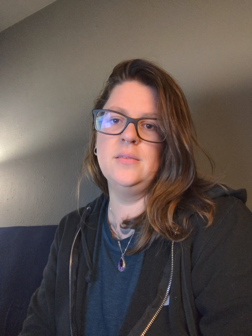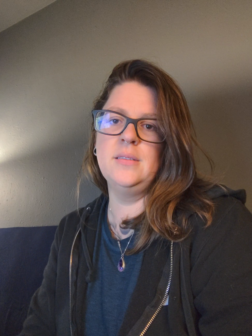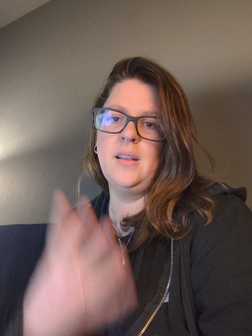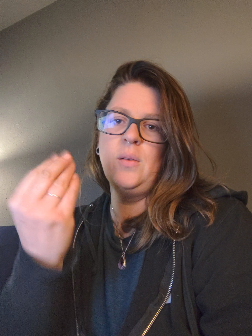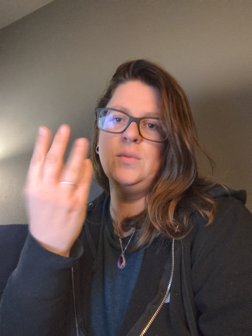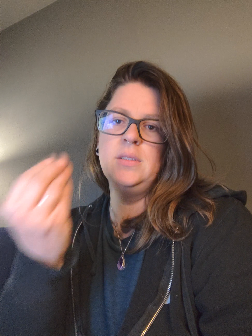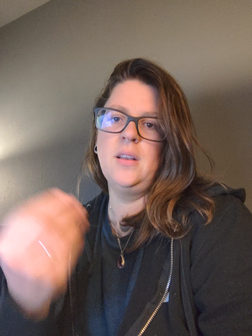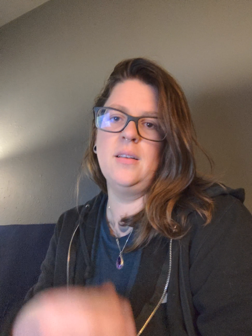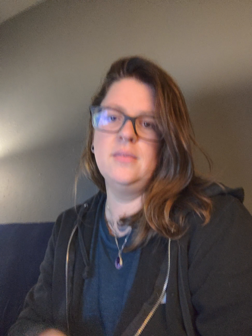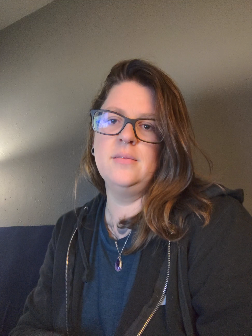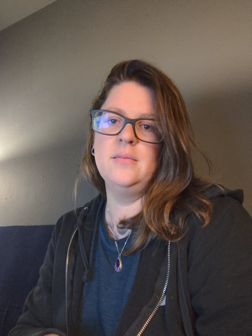outside